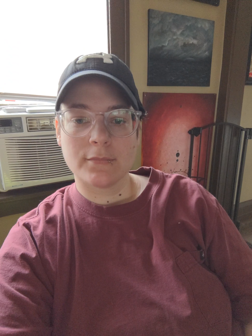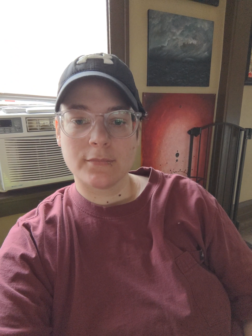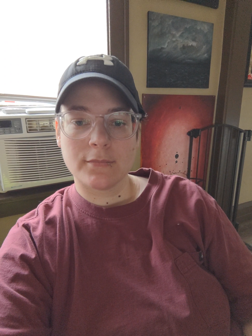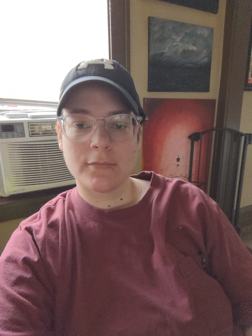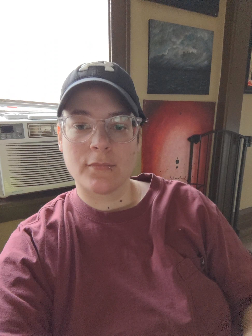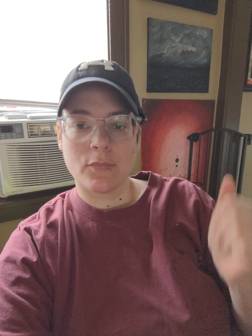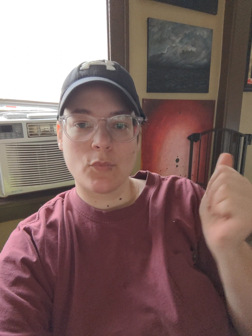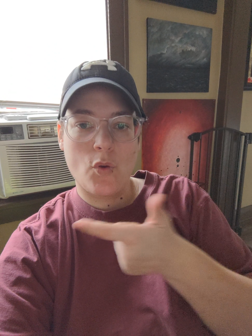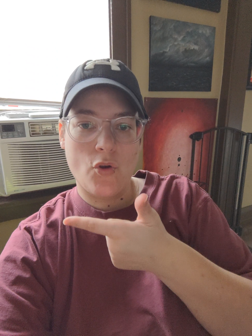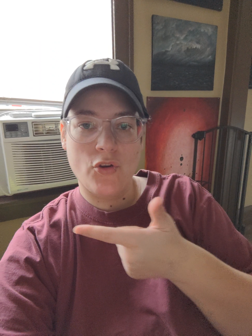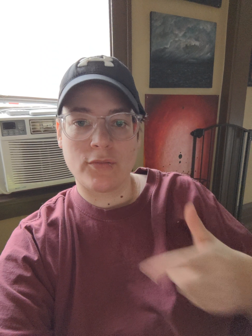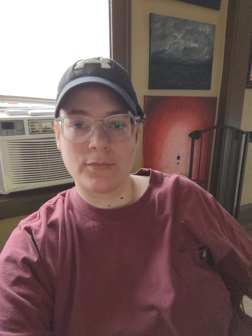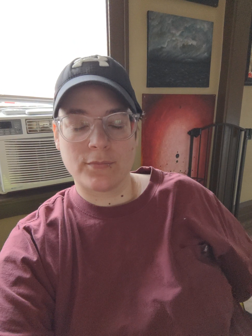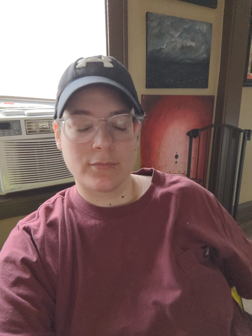all